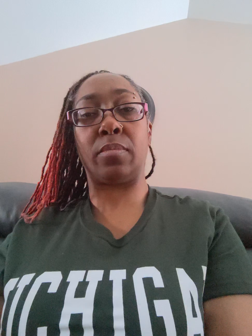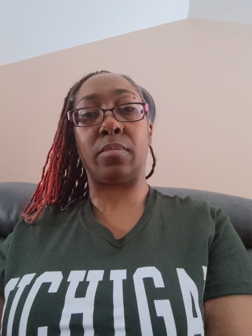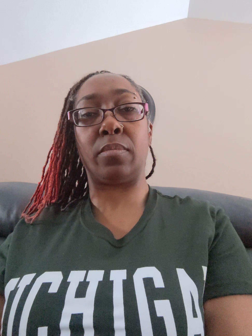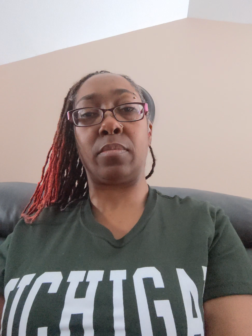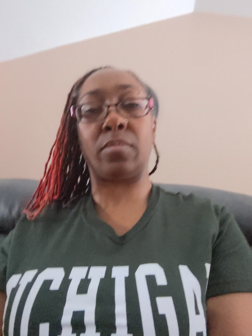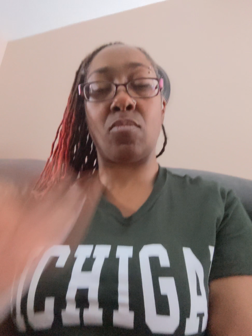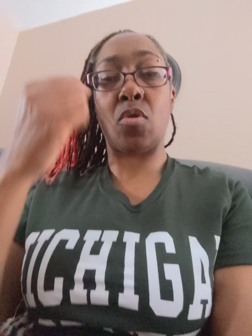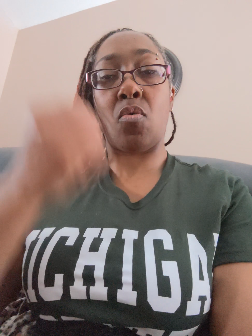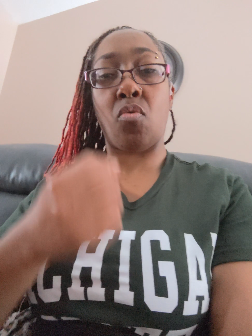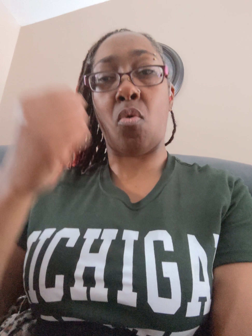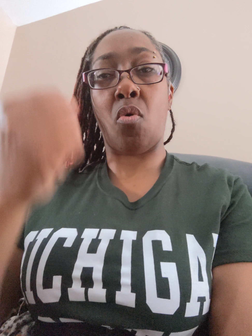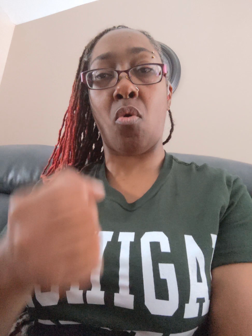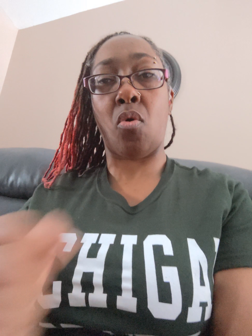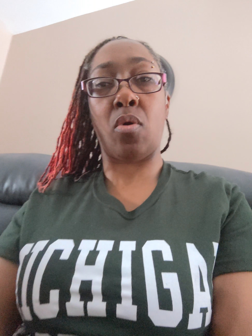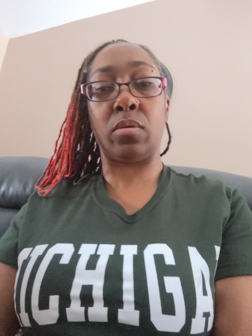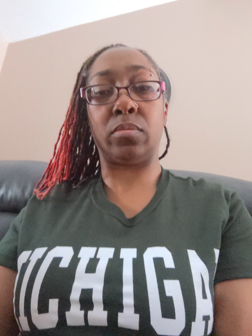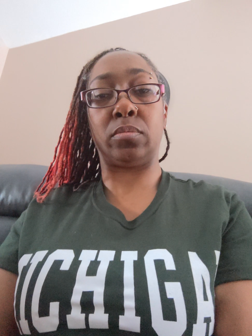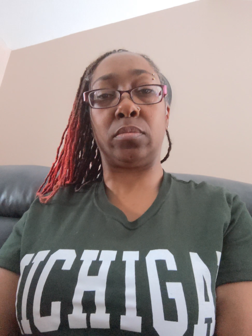car